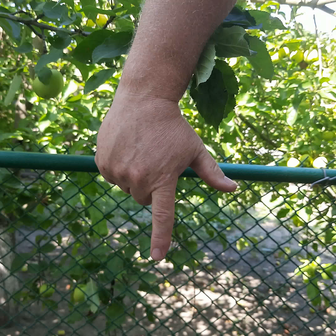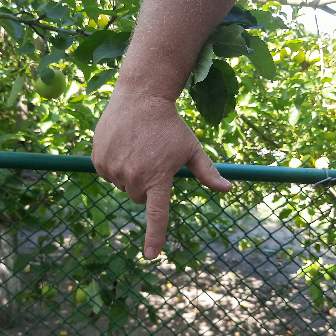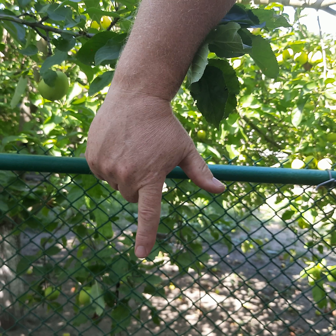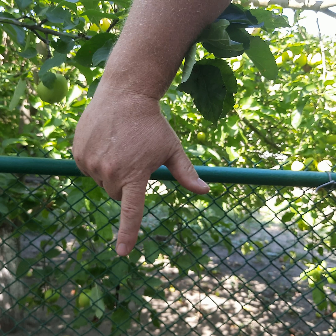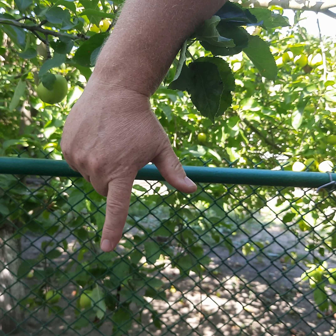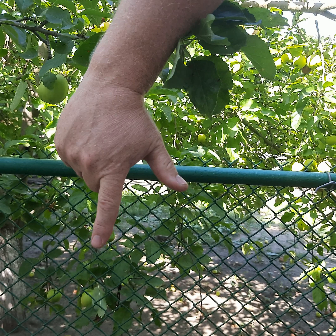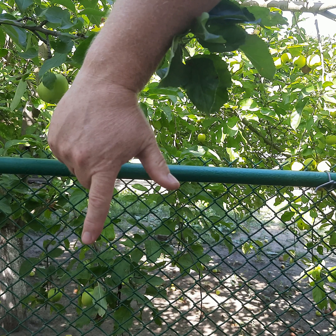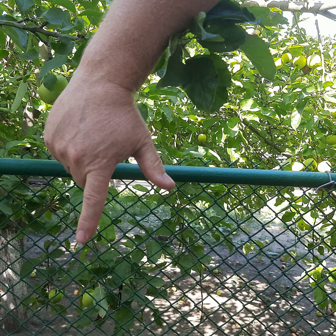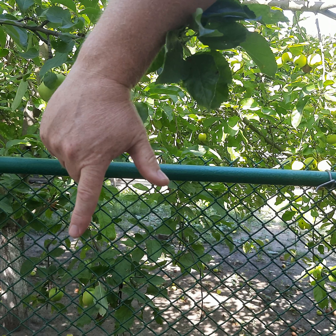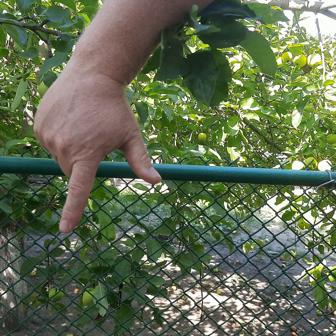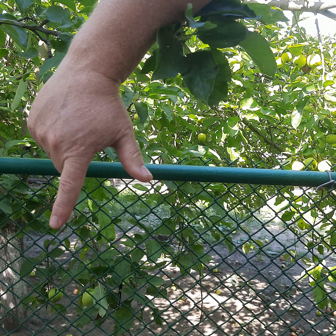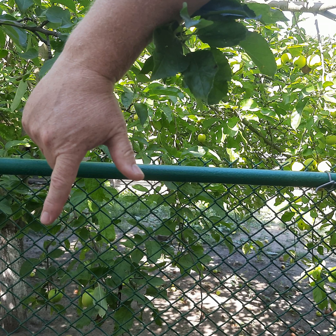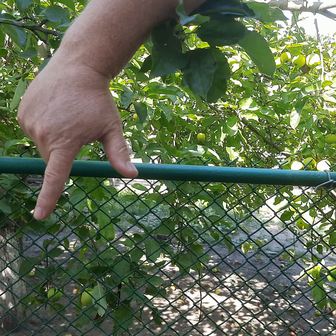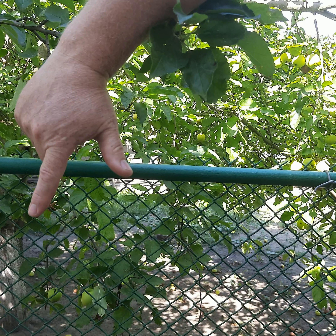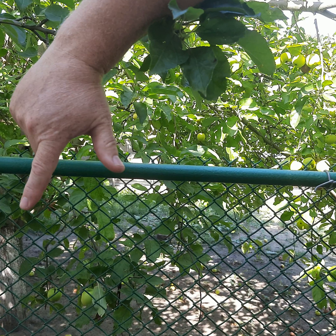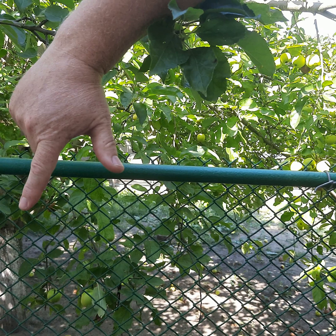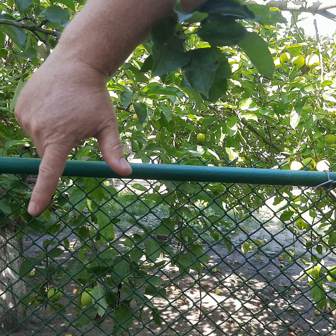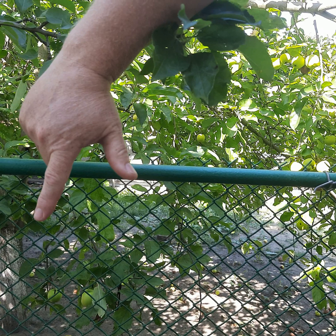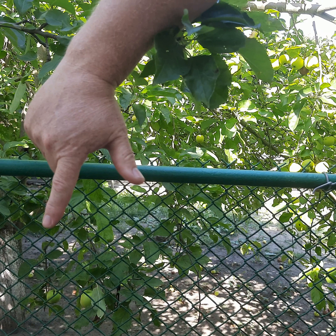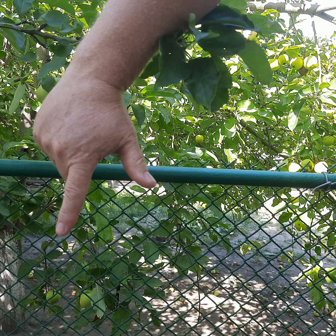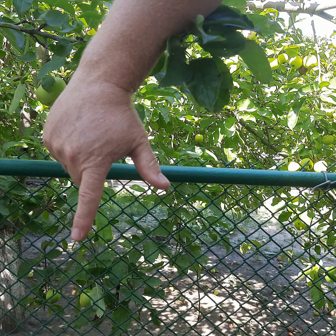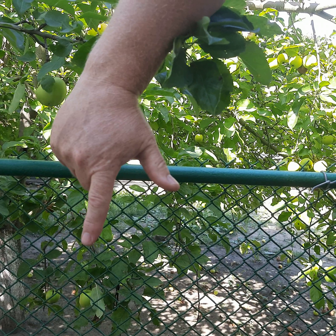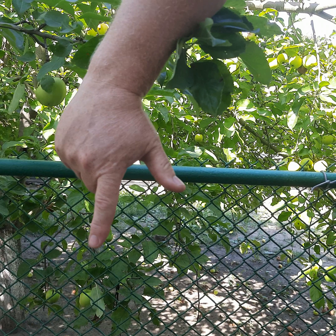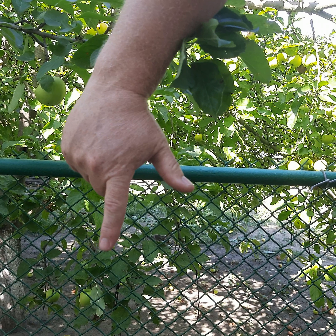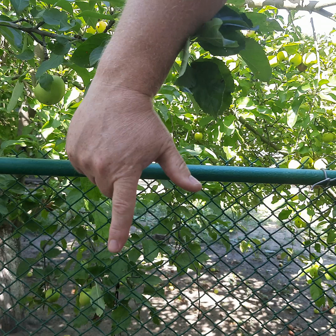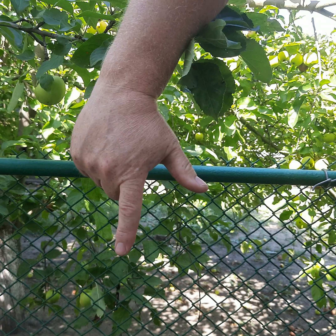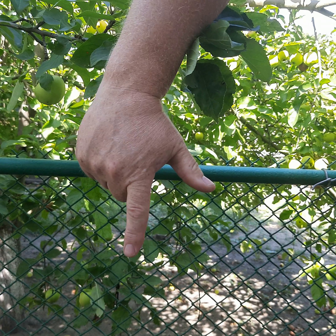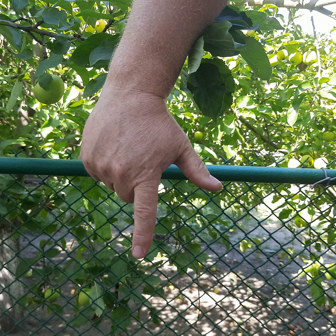Ґ